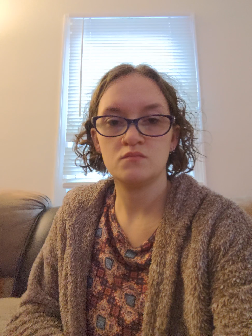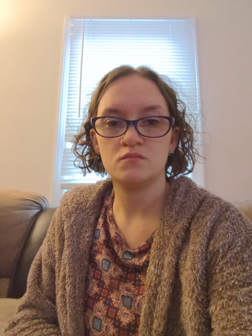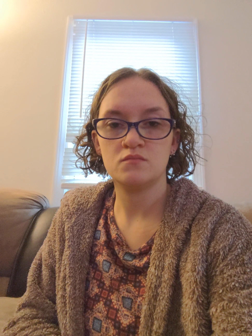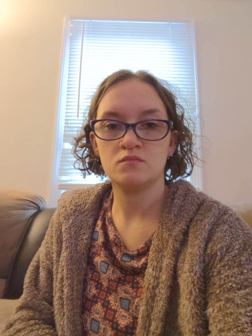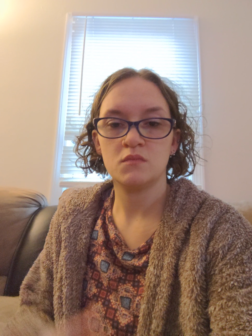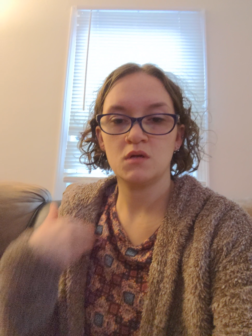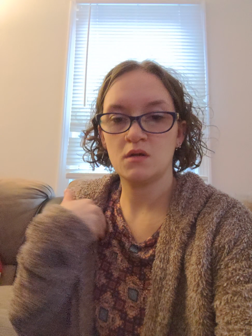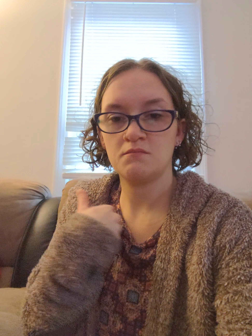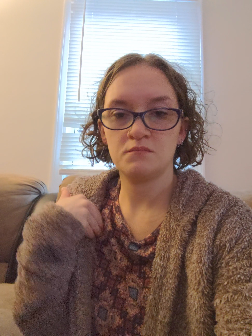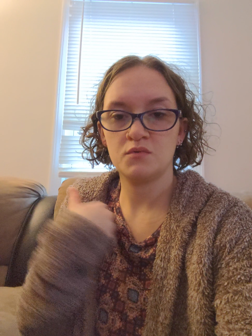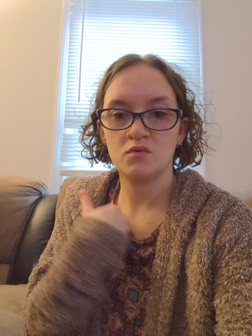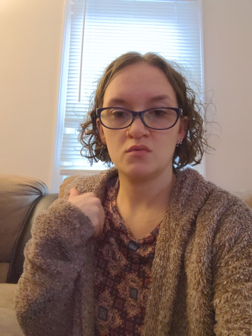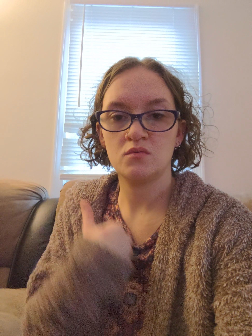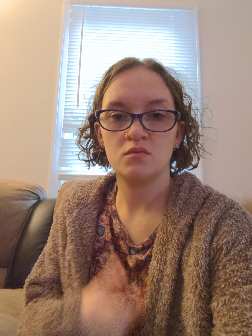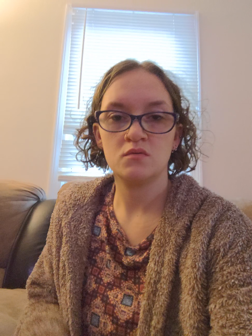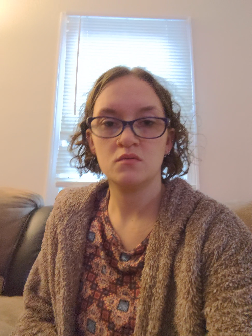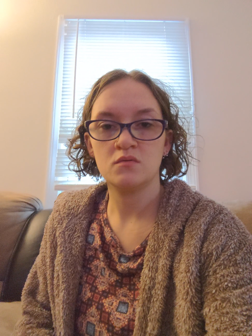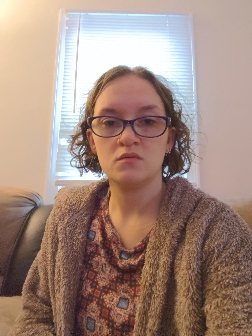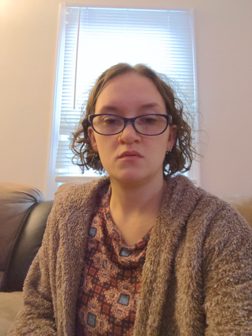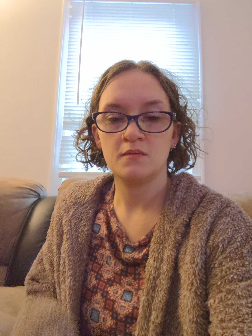animal